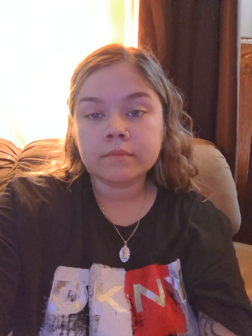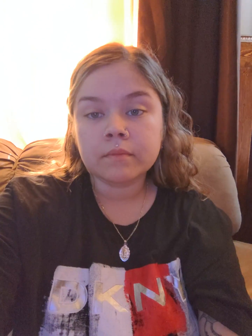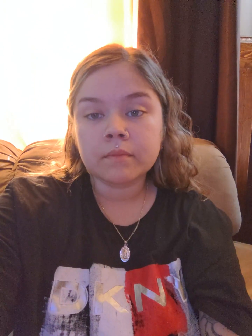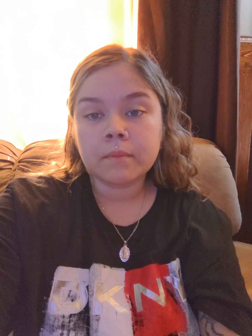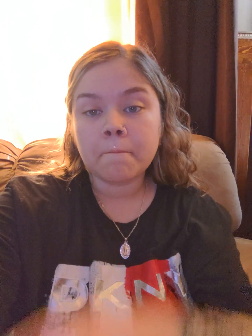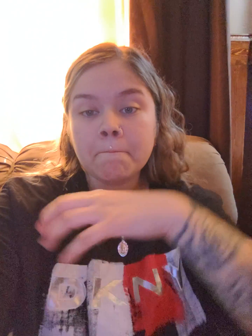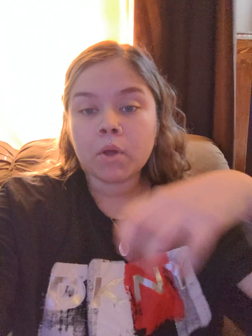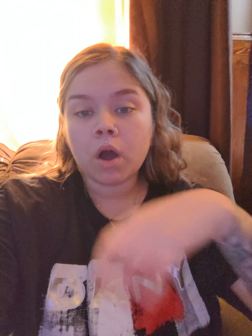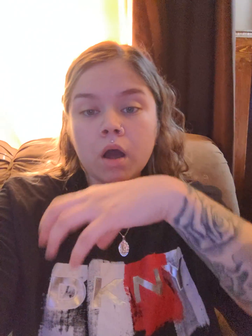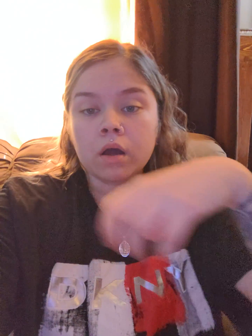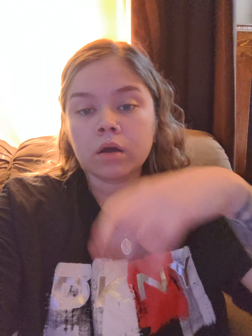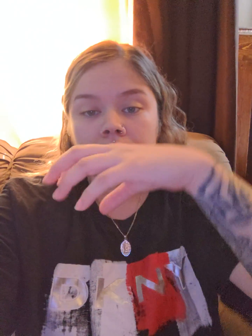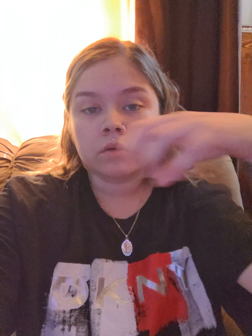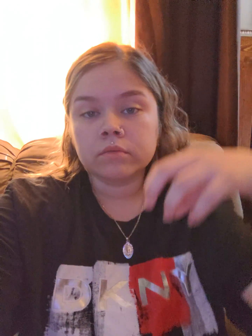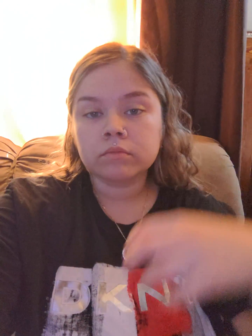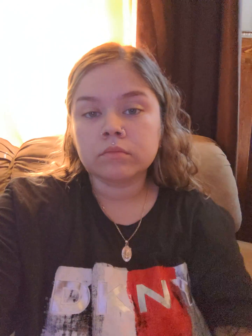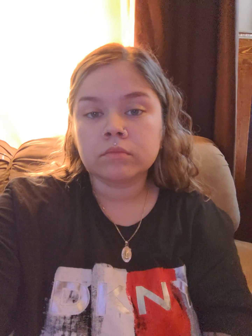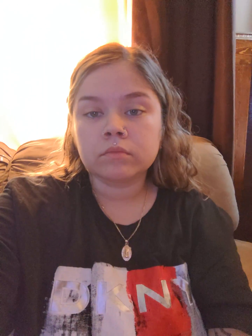block